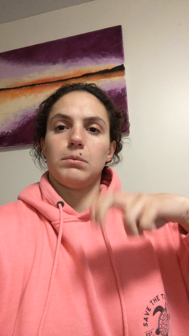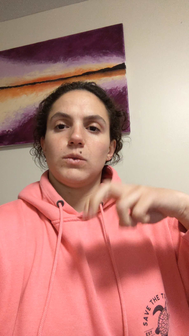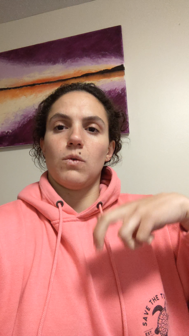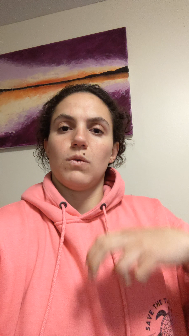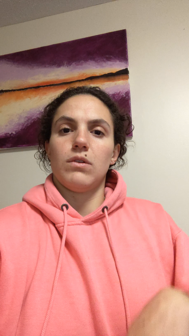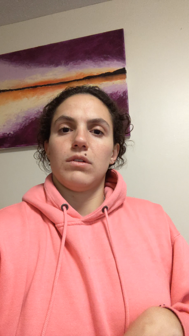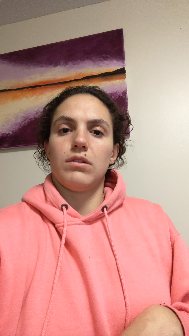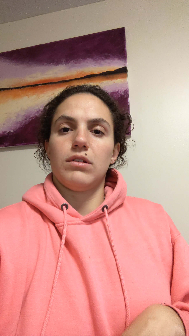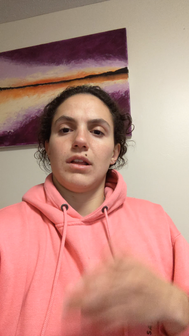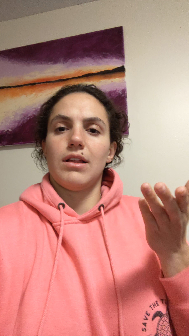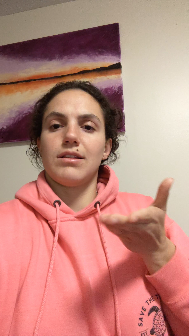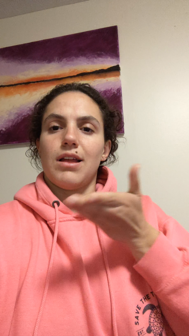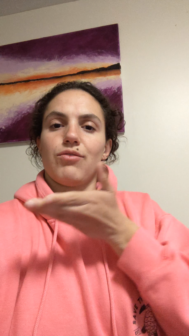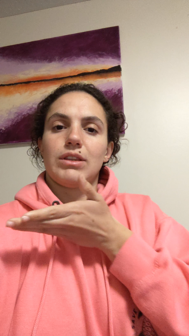carry